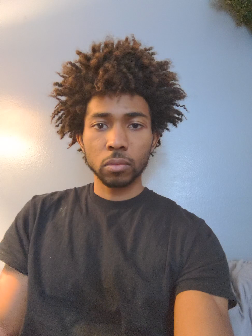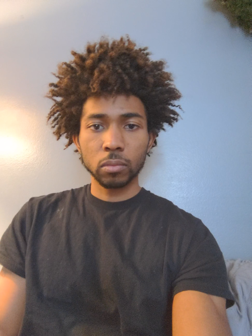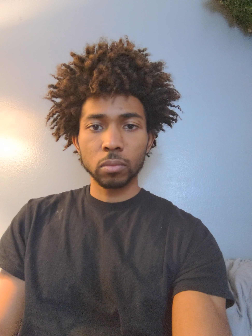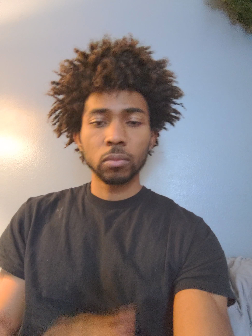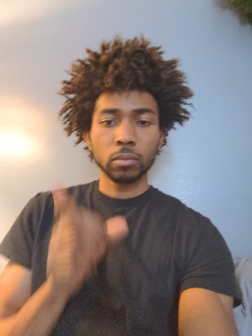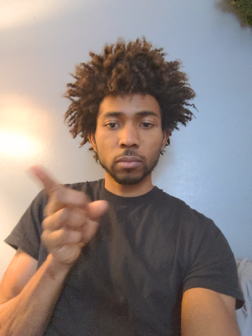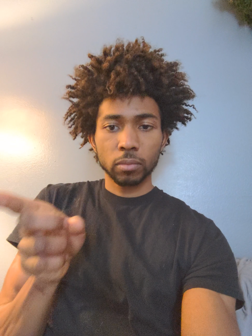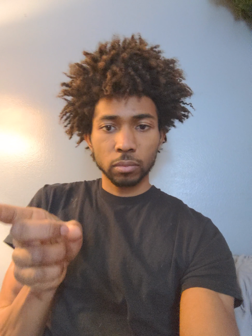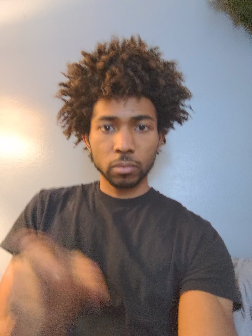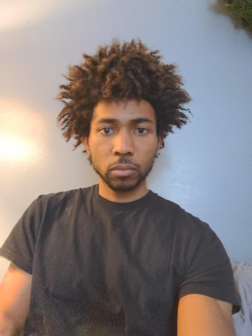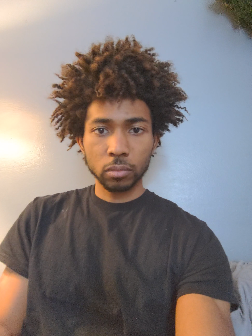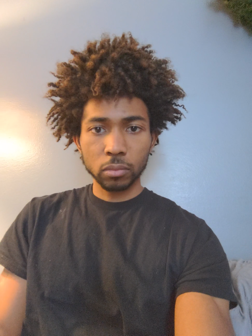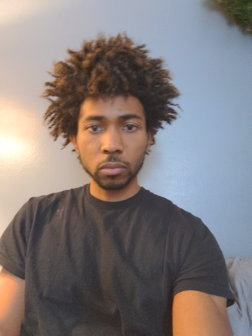he/she/it